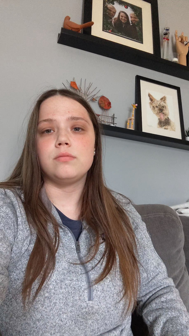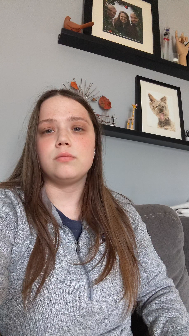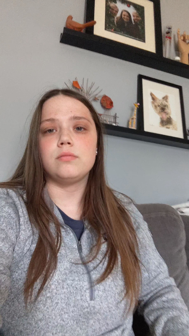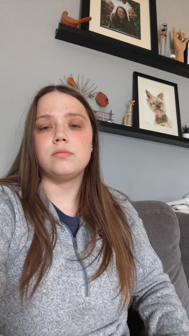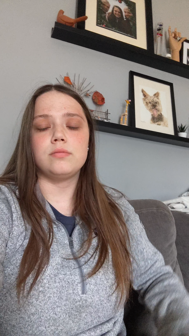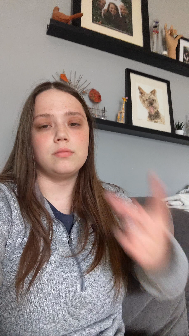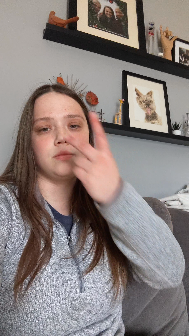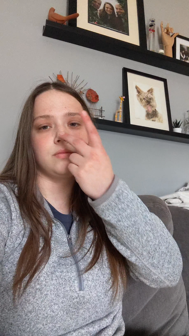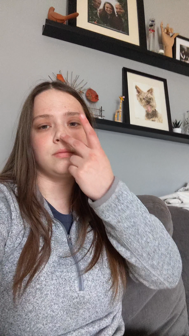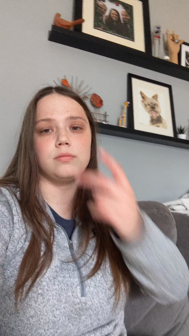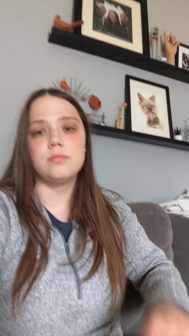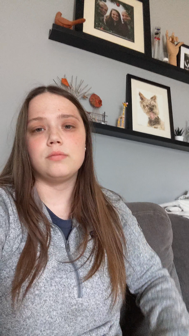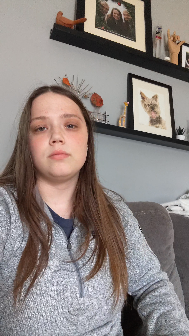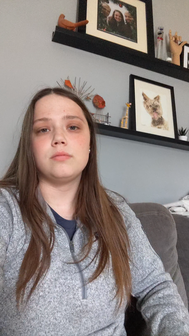penis